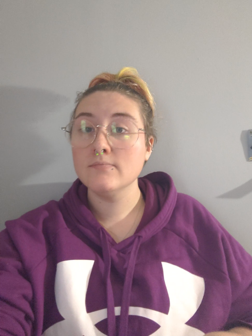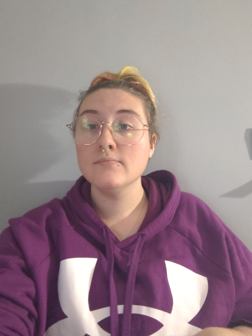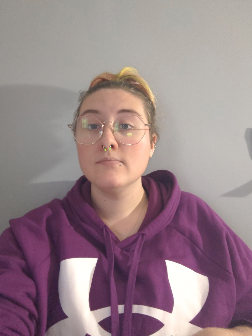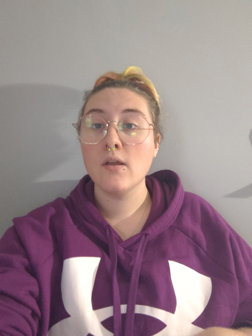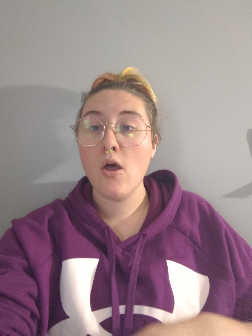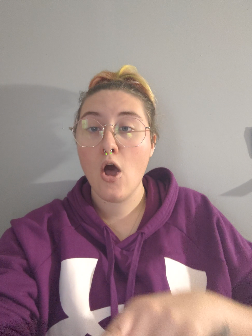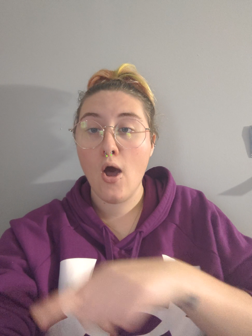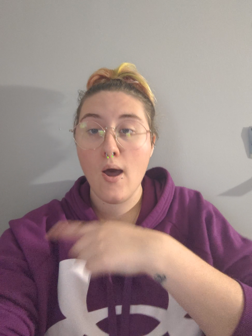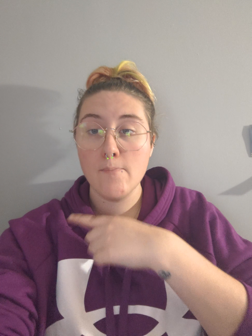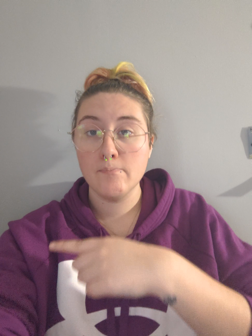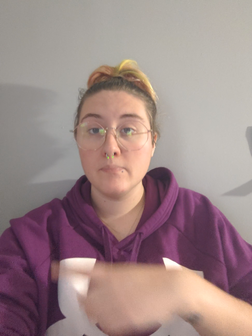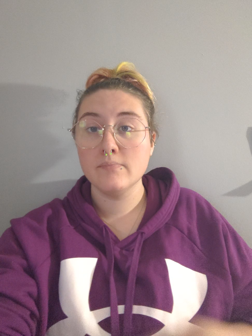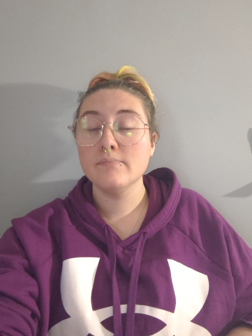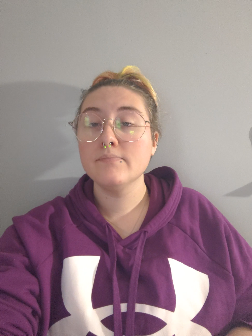arm